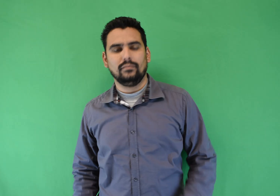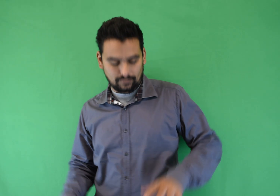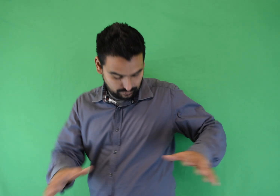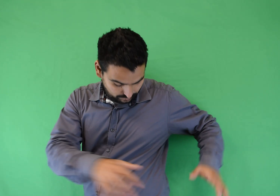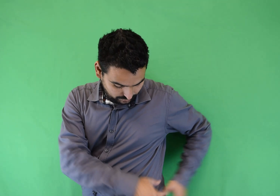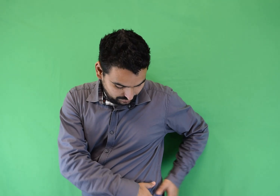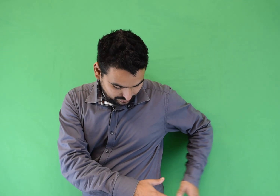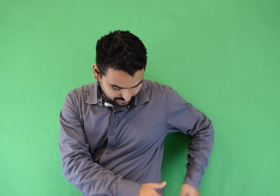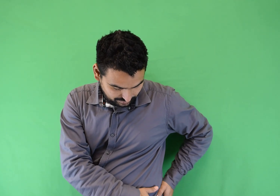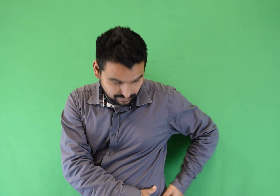pierna